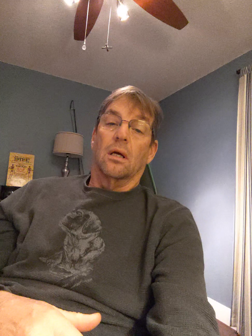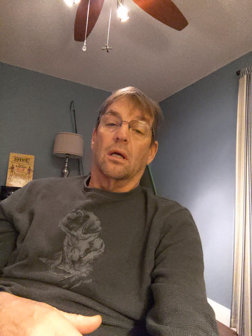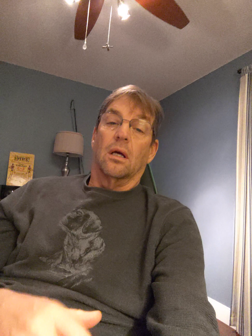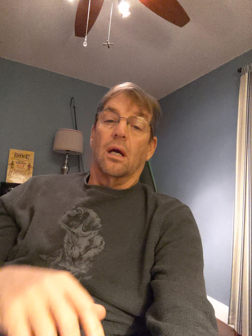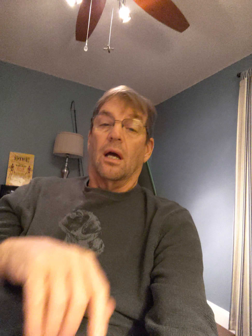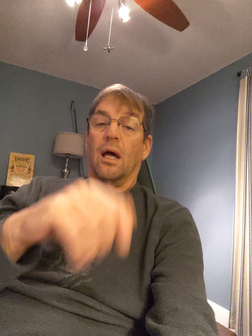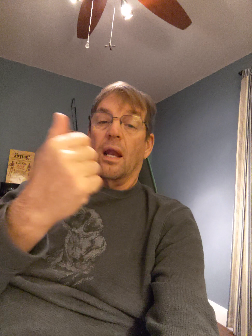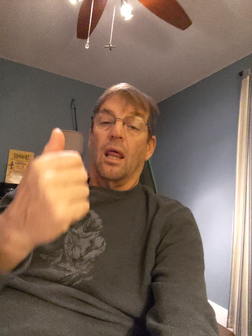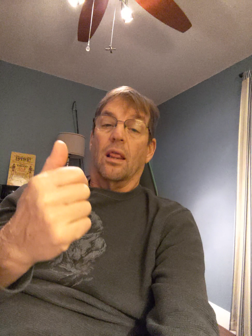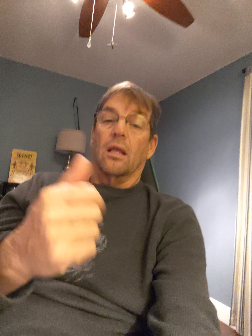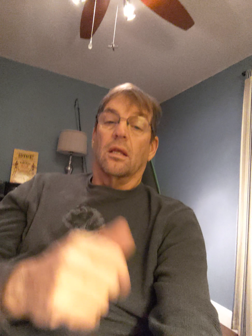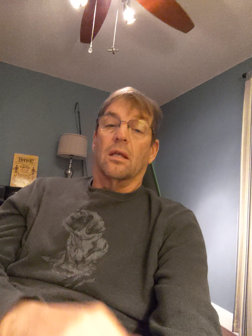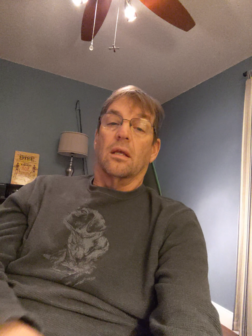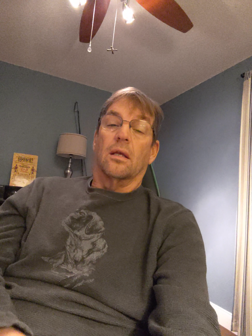another